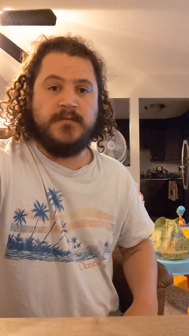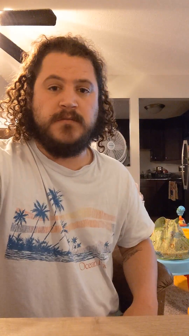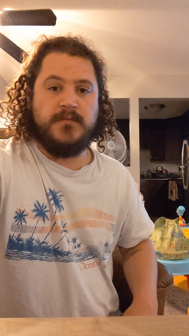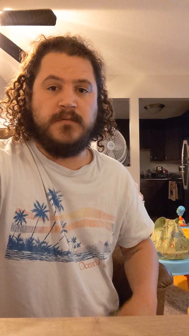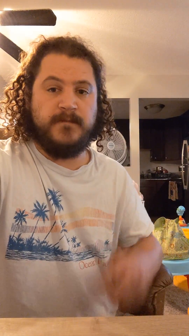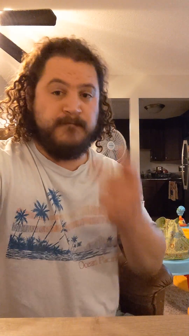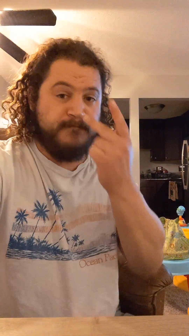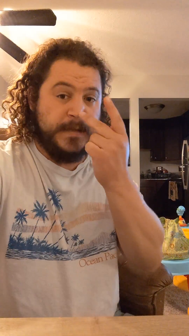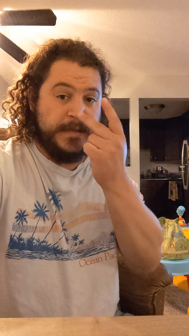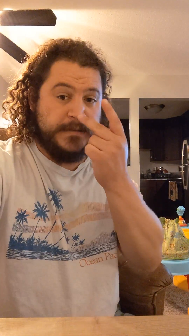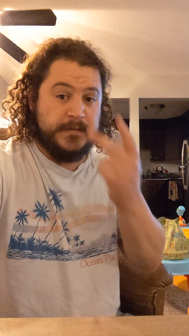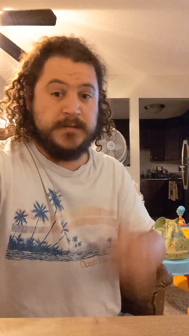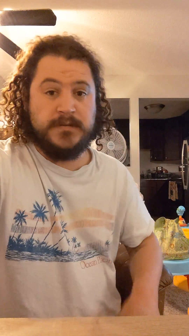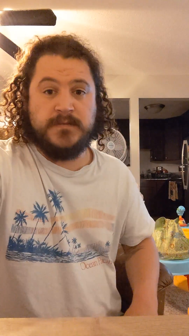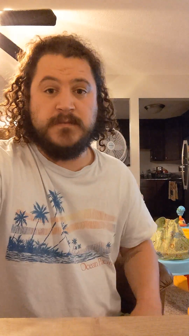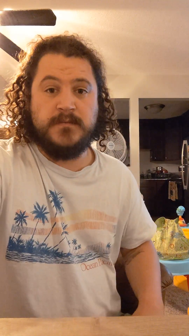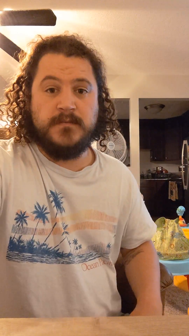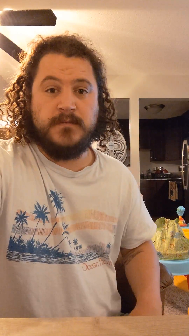penis